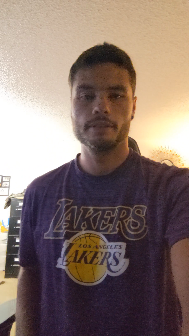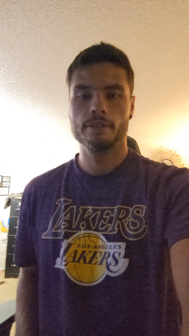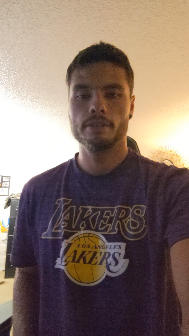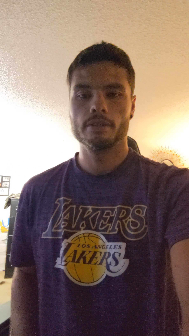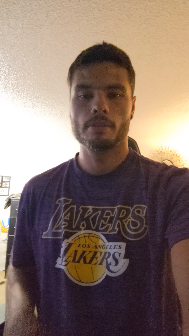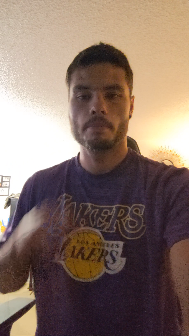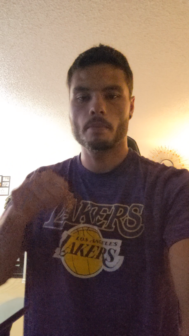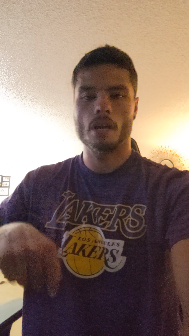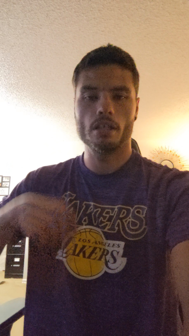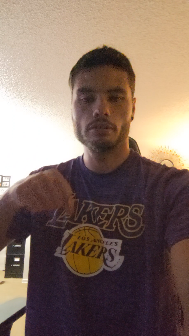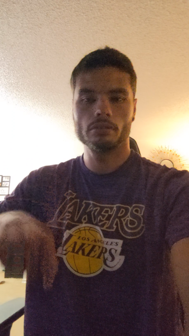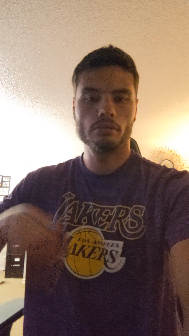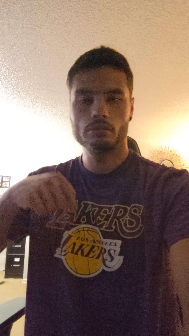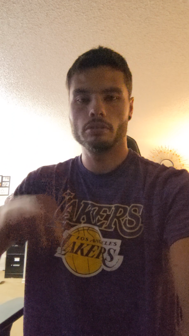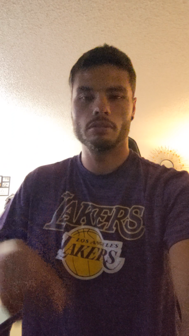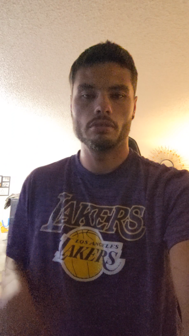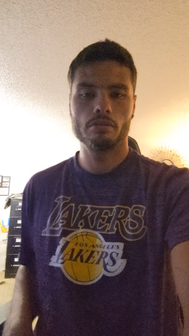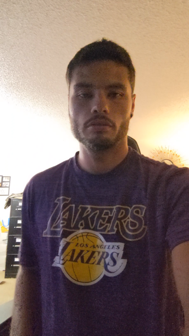bicycle